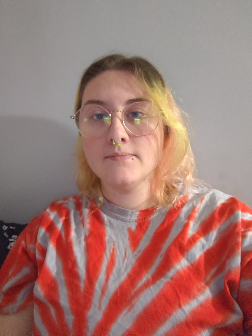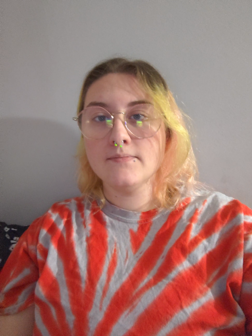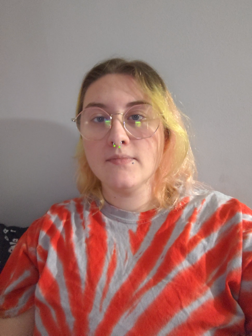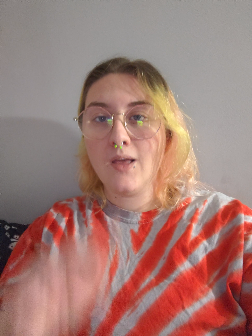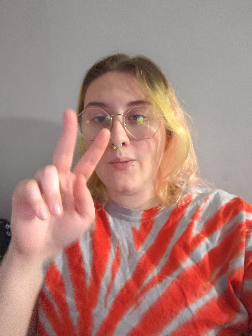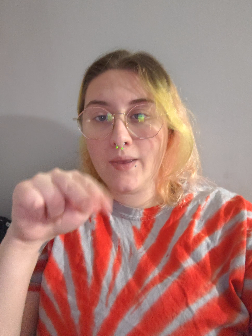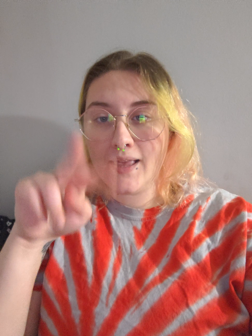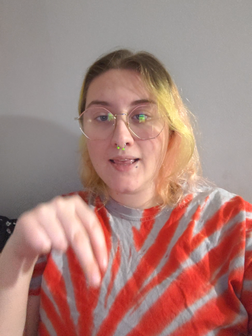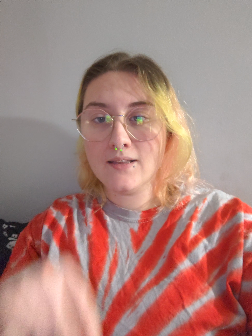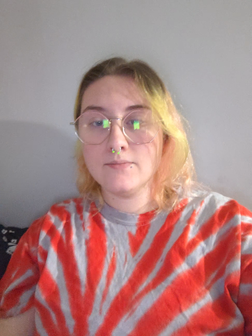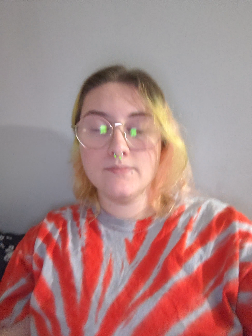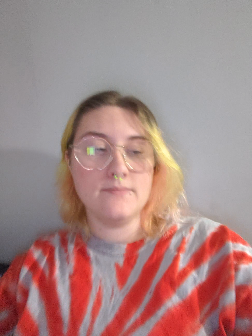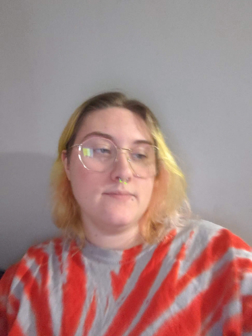read